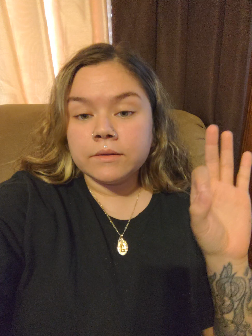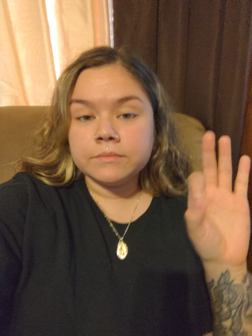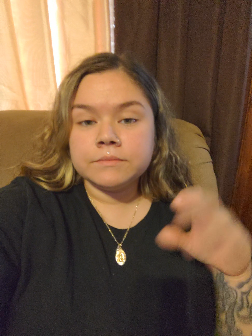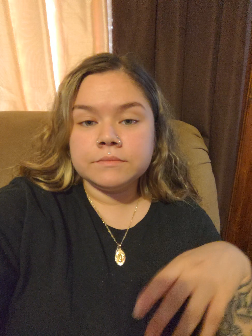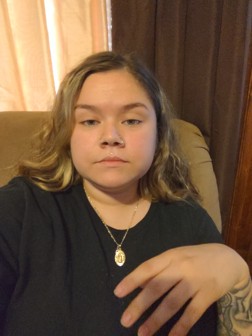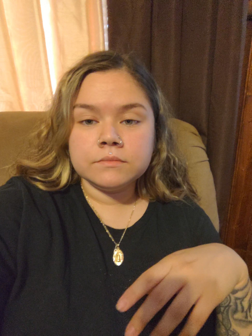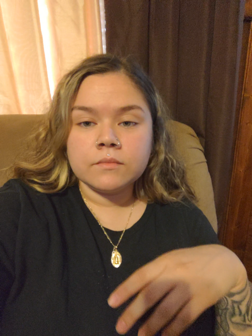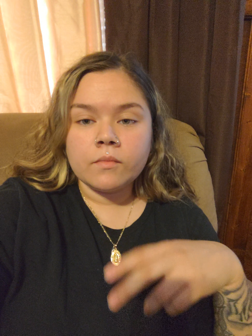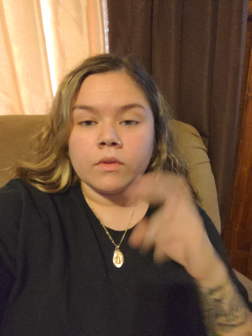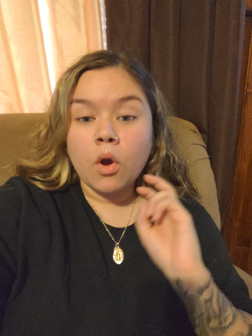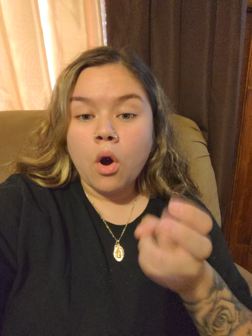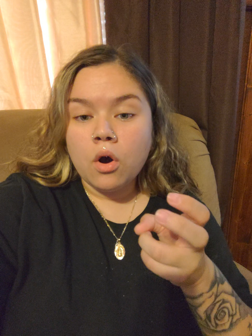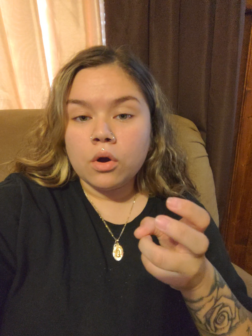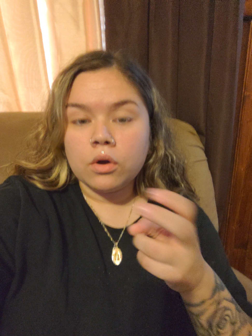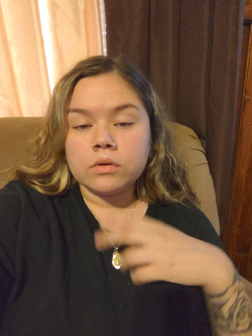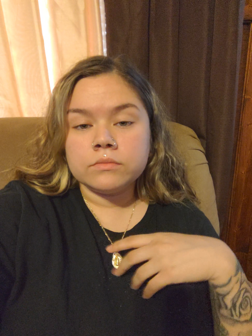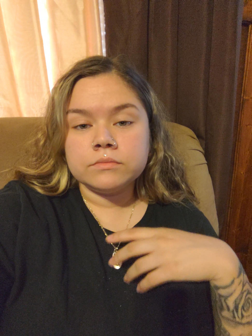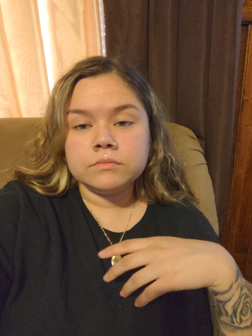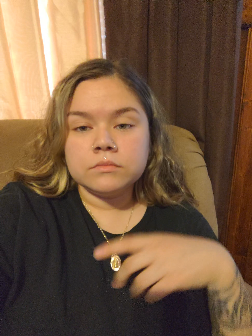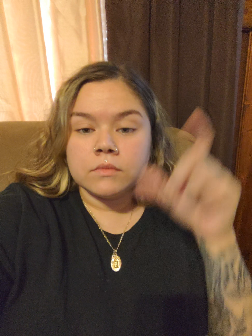hard